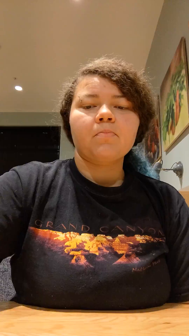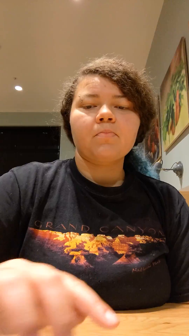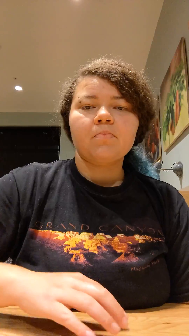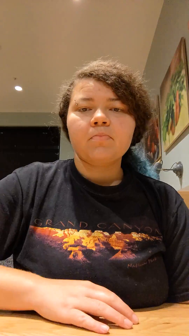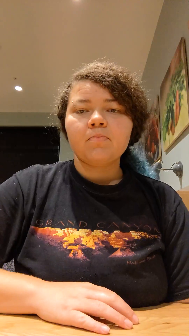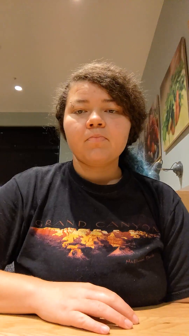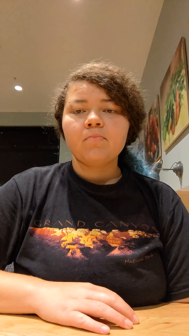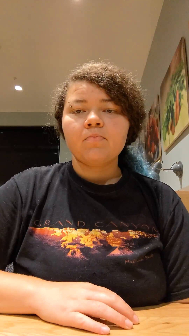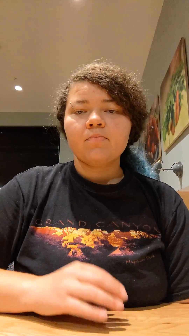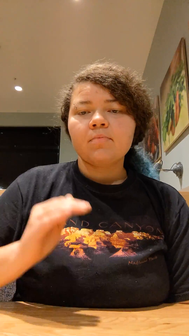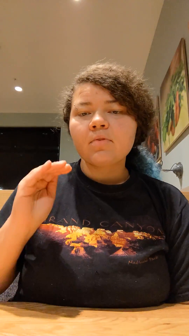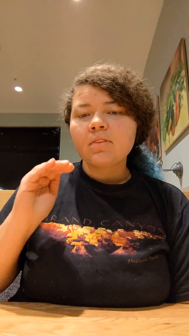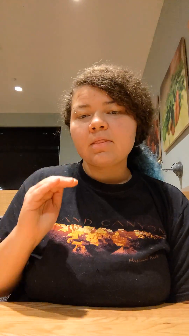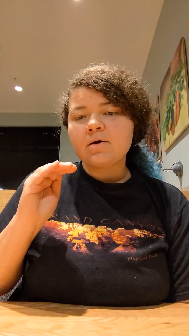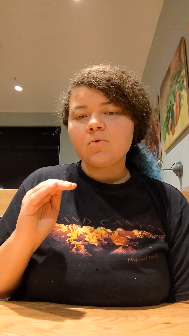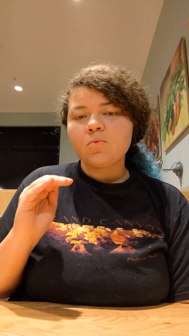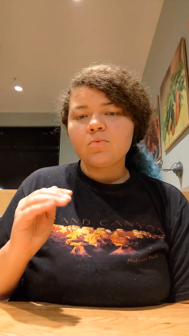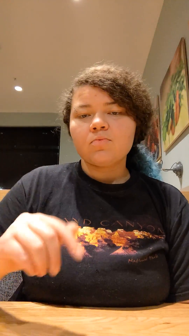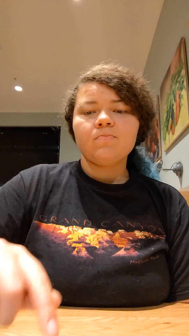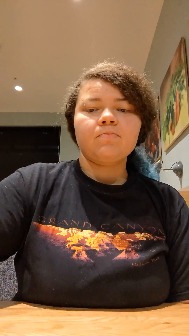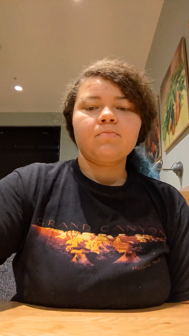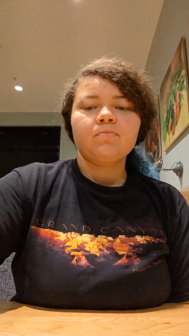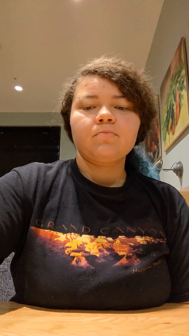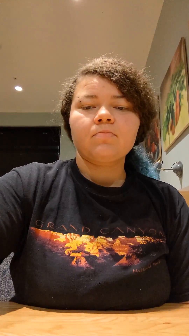little